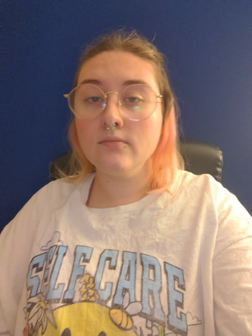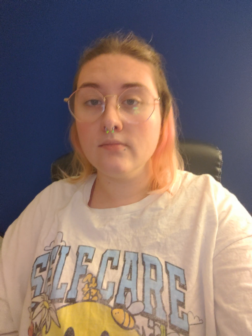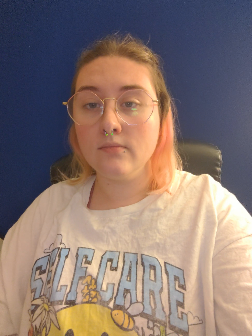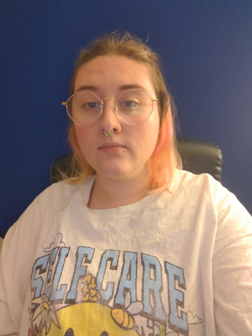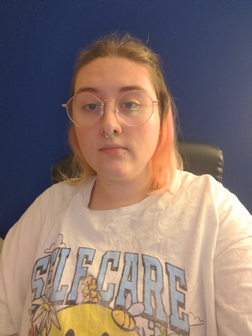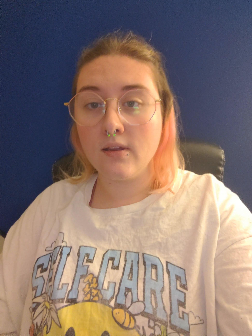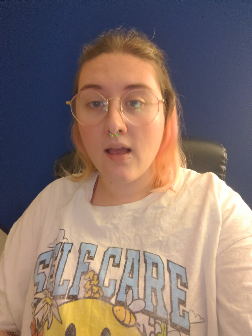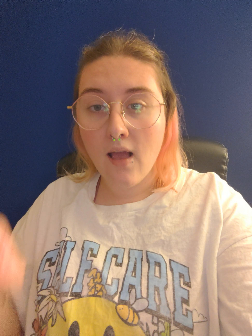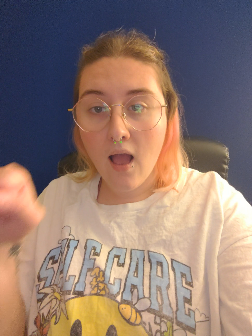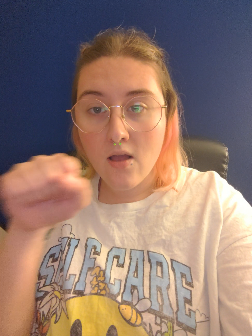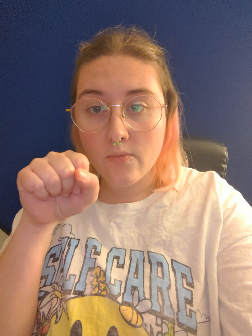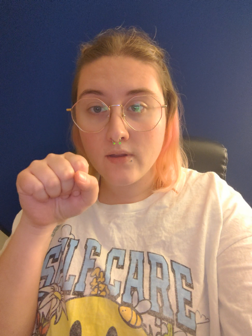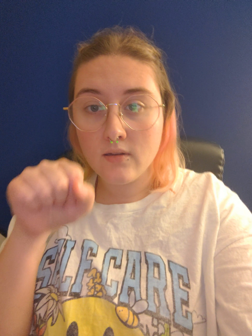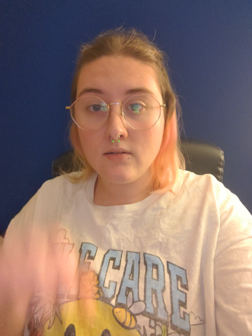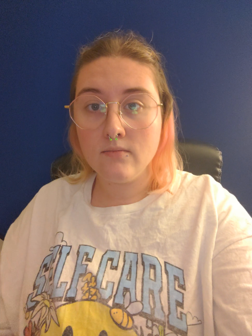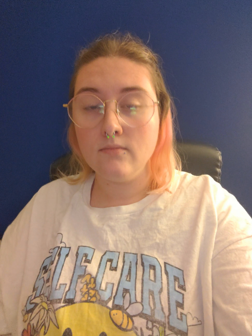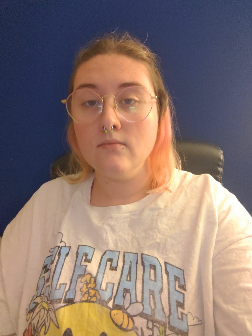carrot